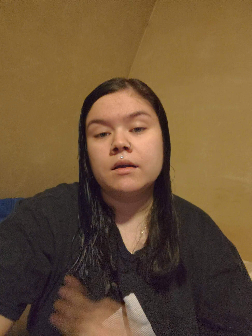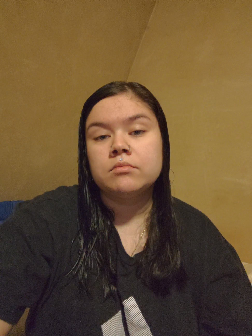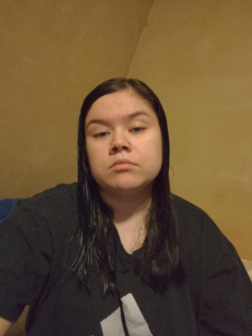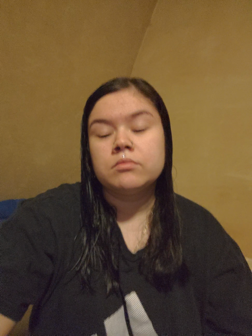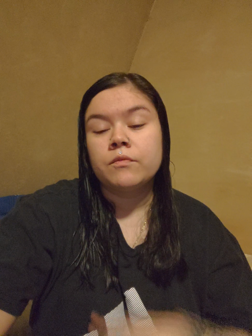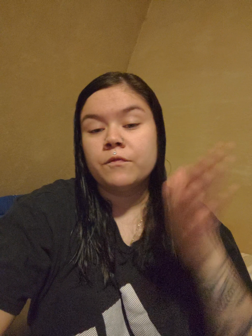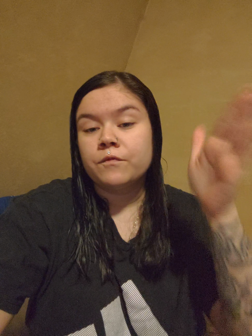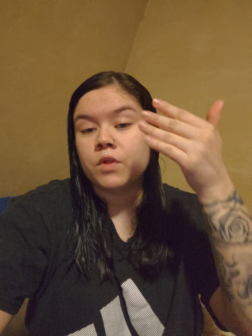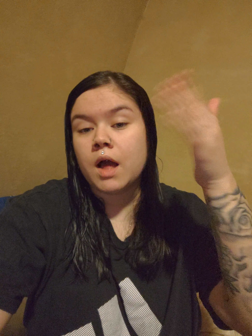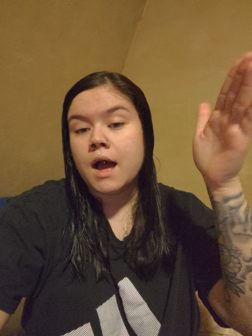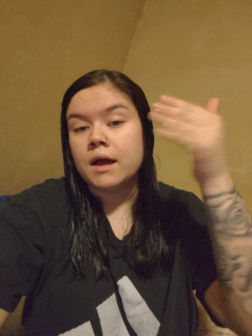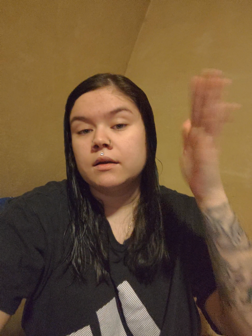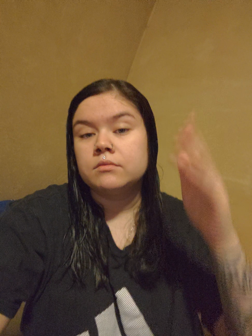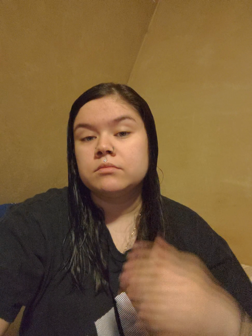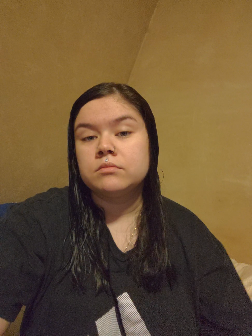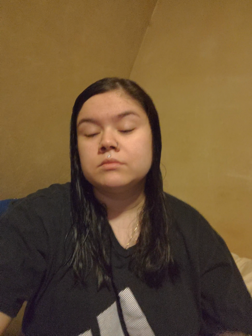flag